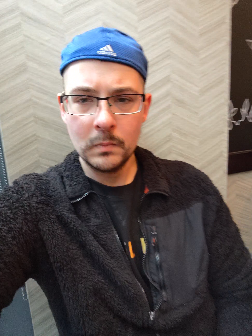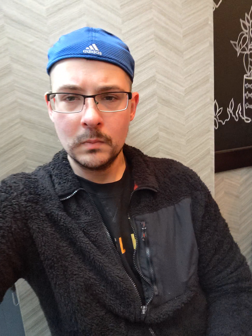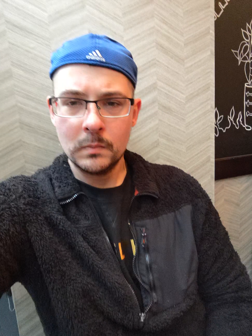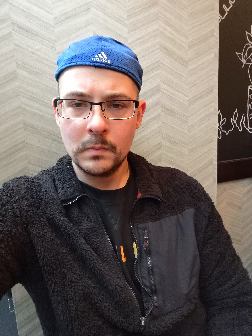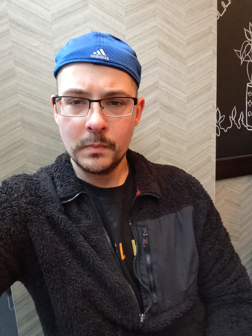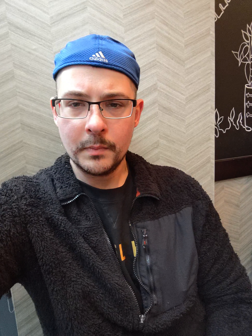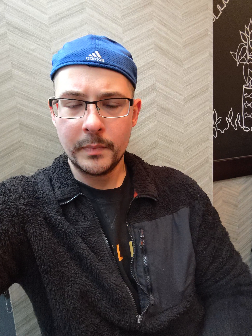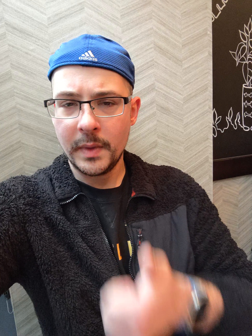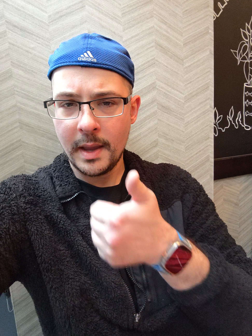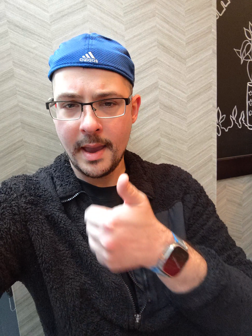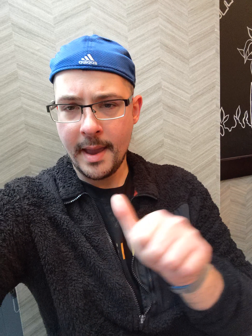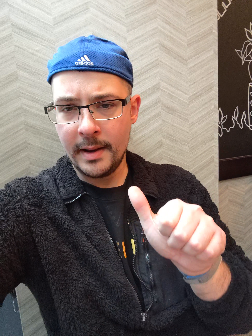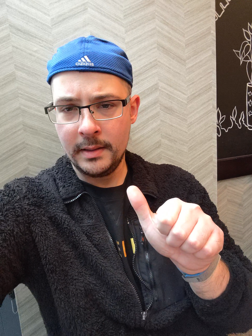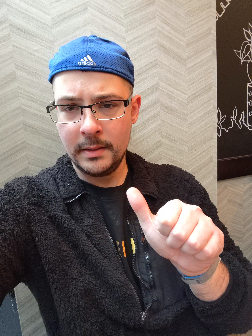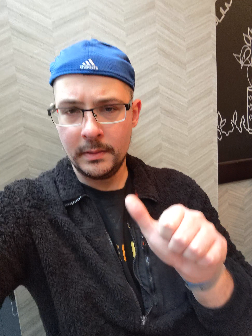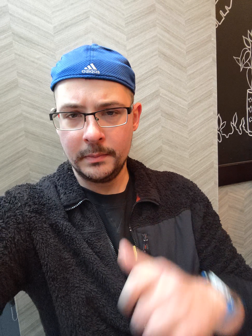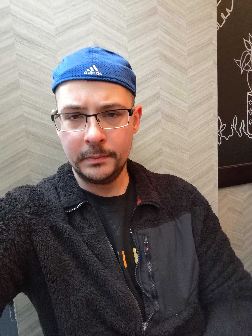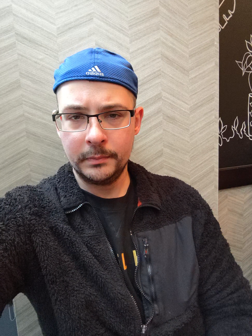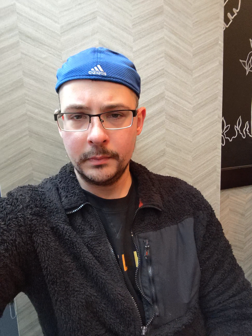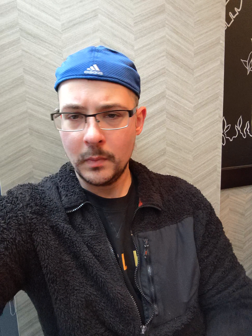any